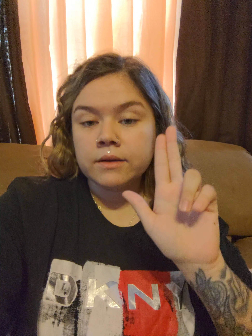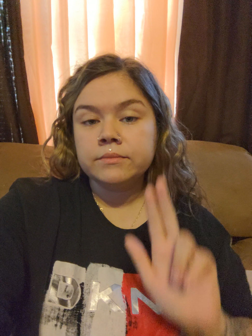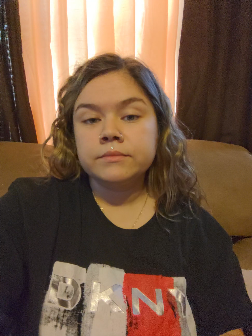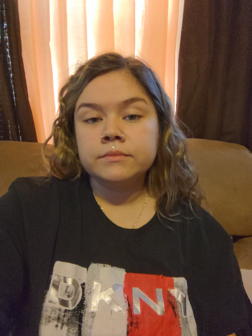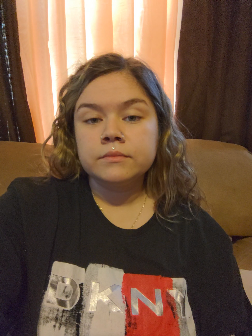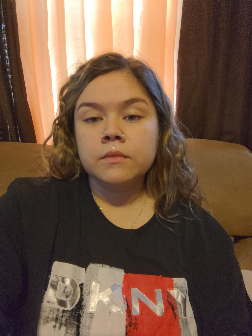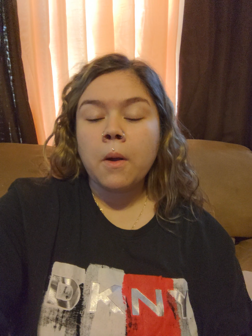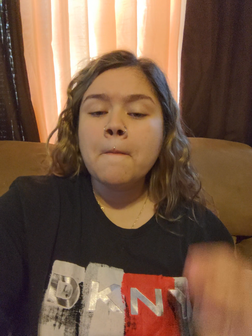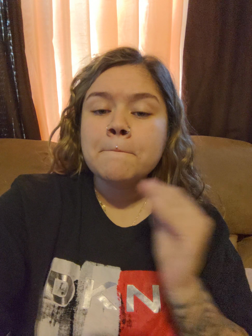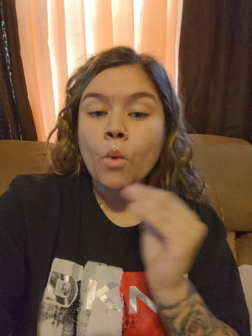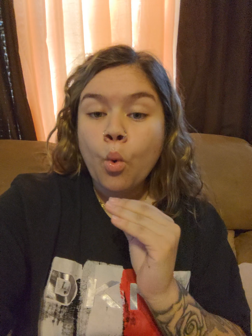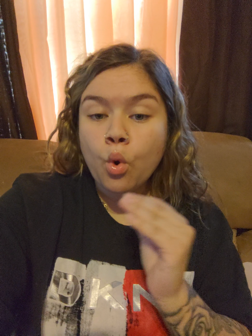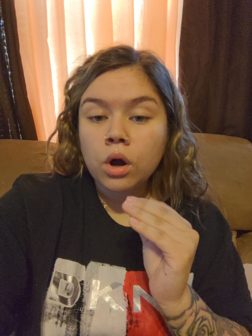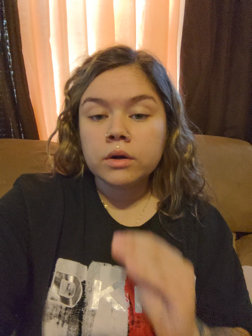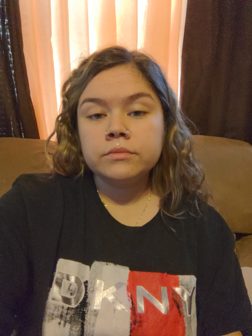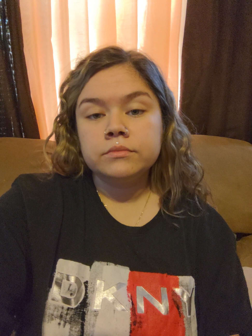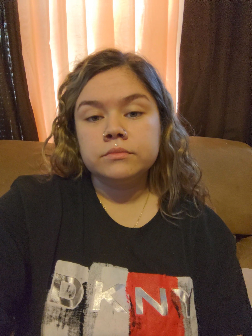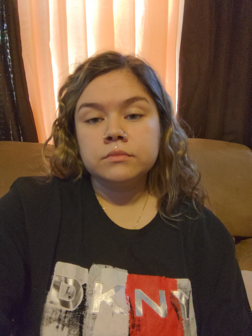more